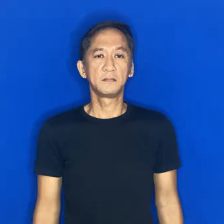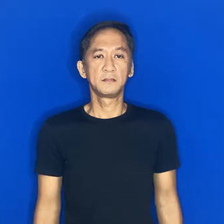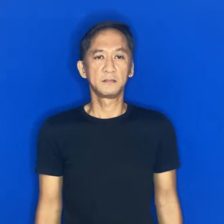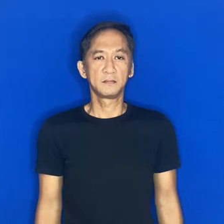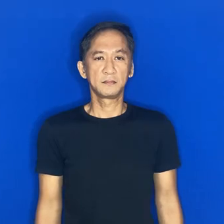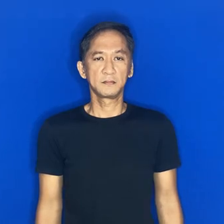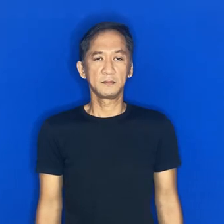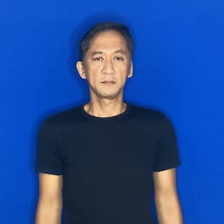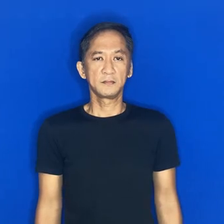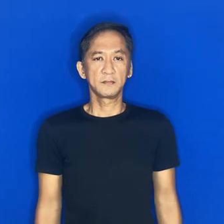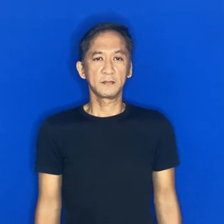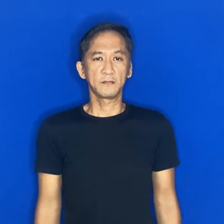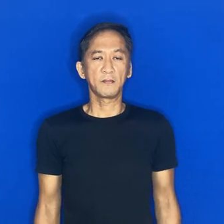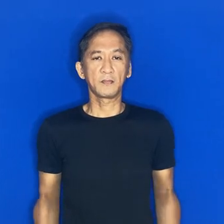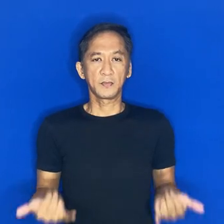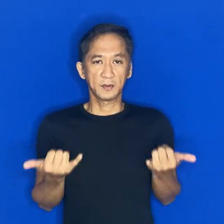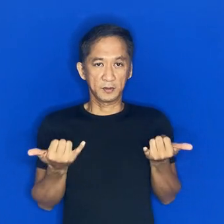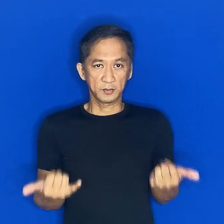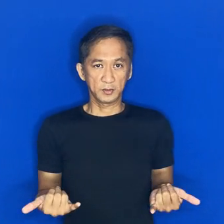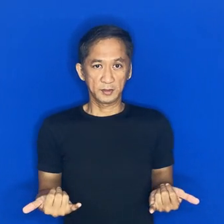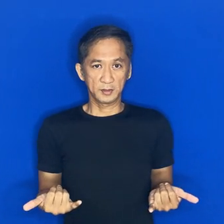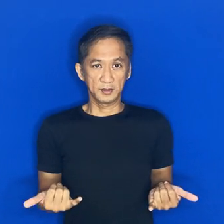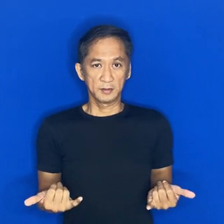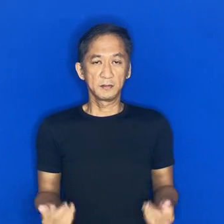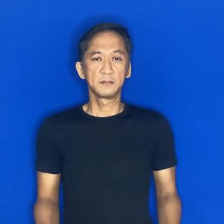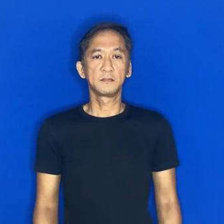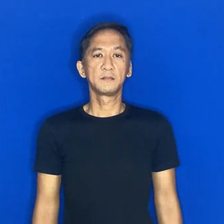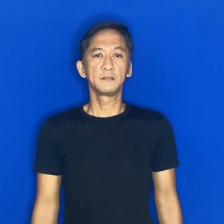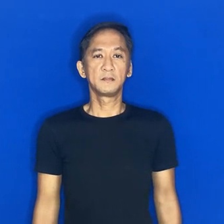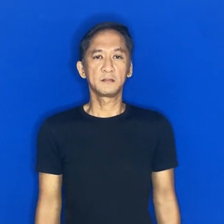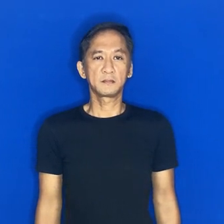today